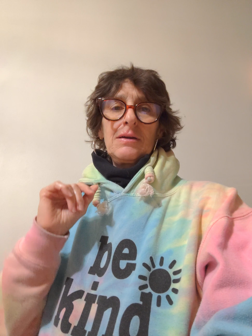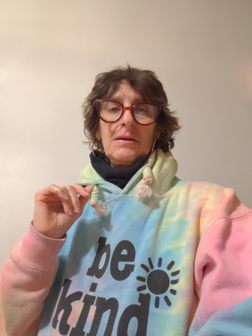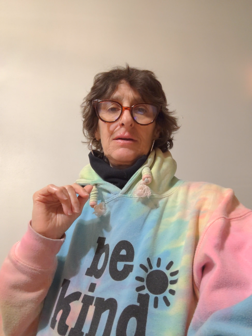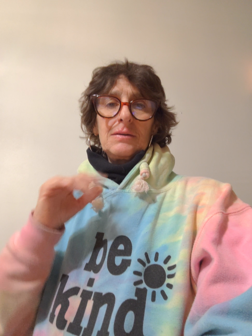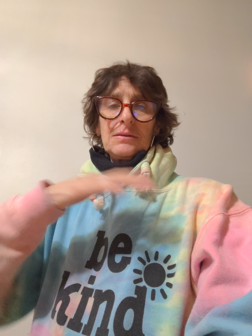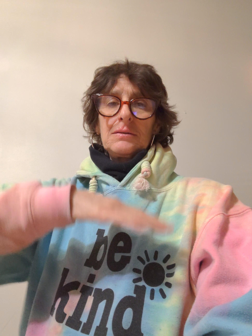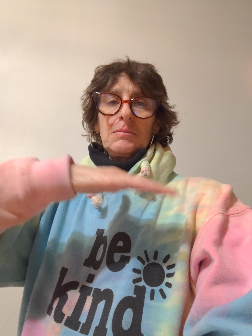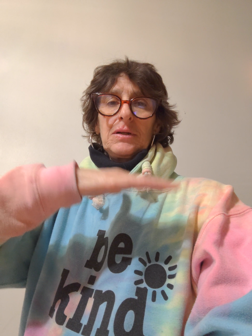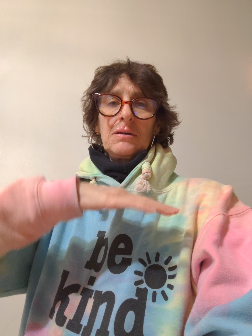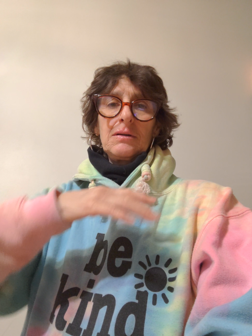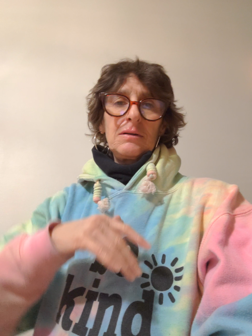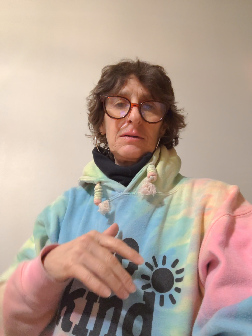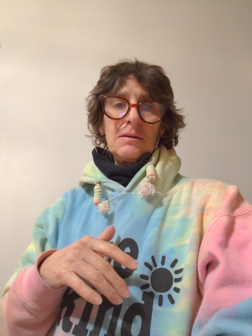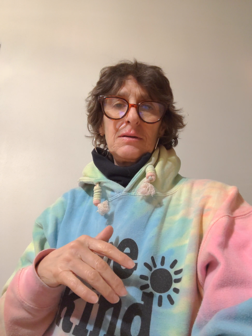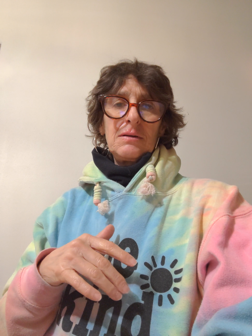table